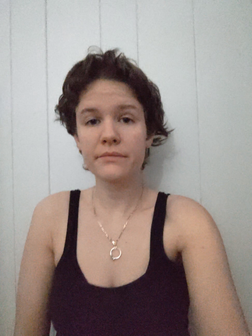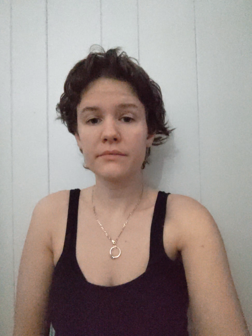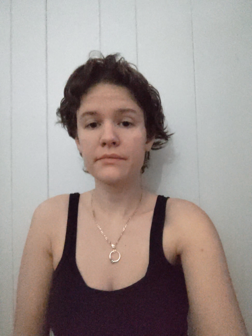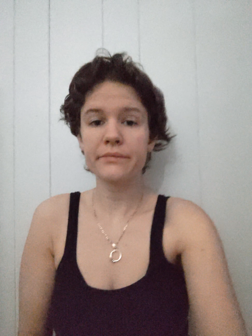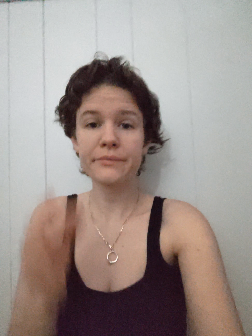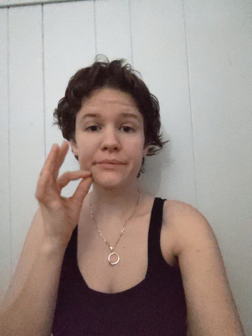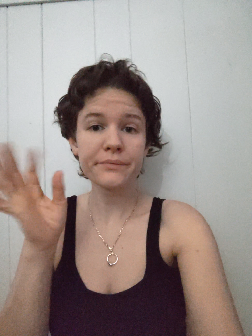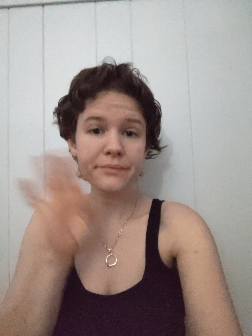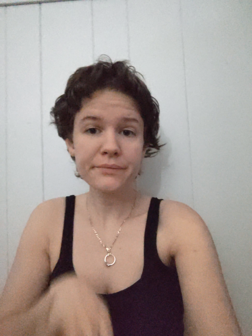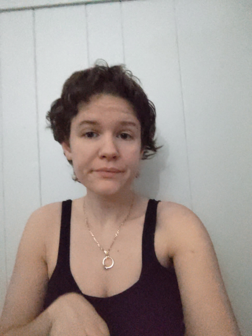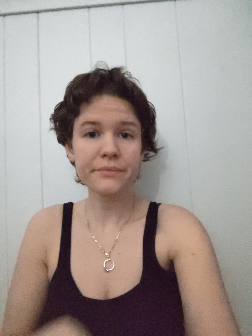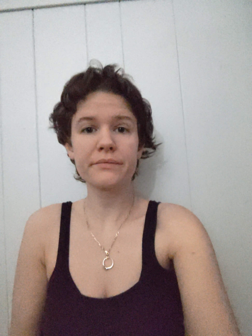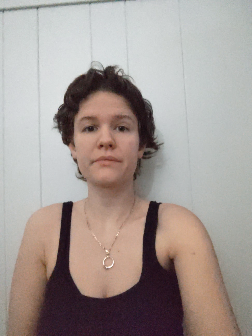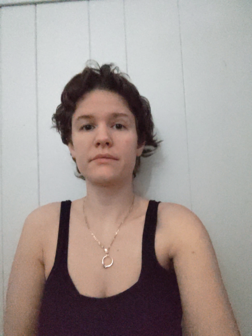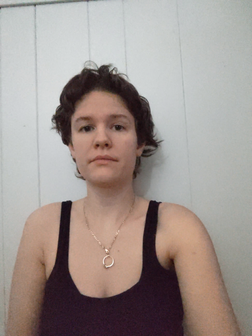bee